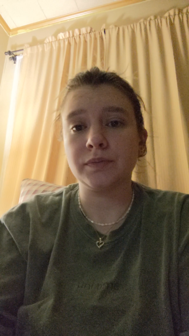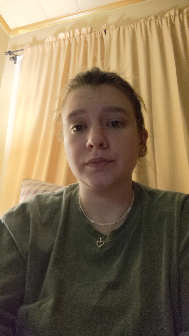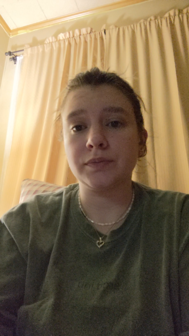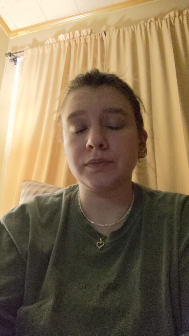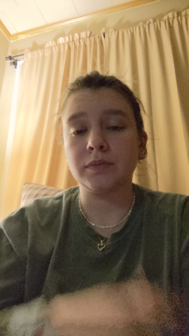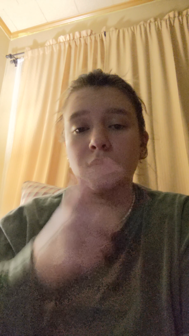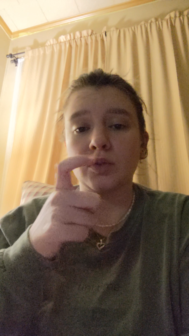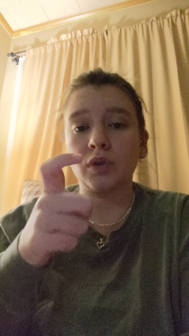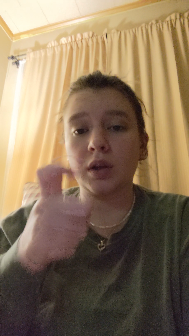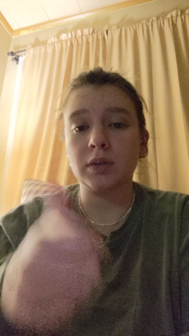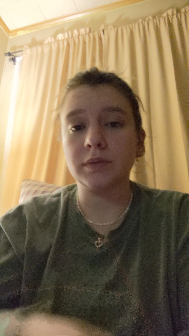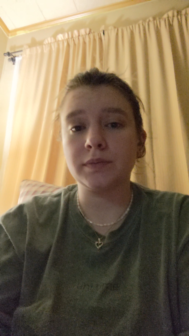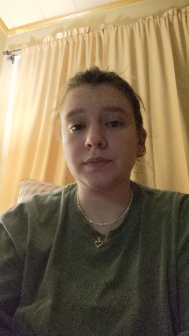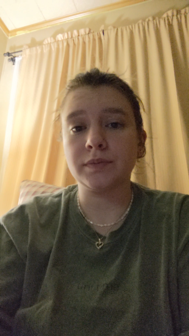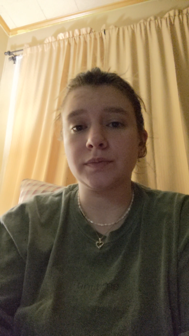run